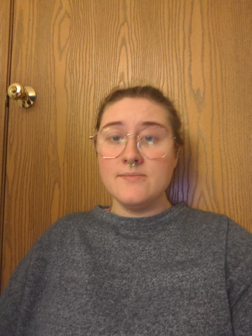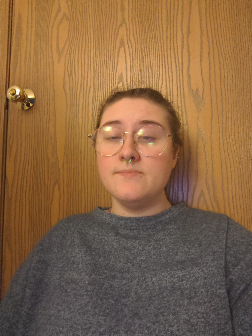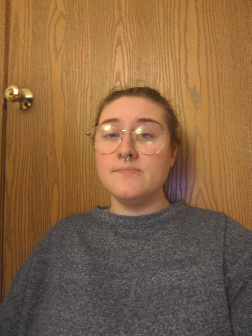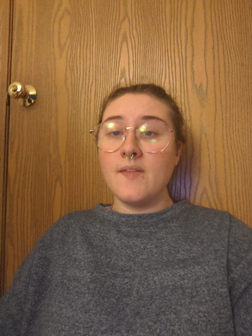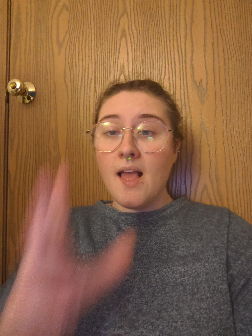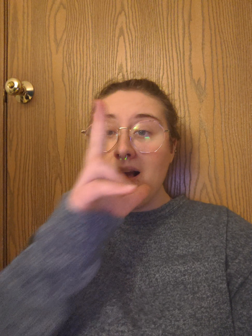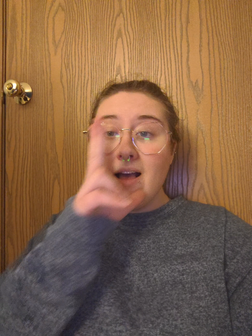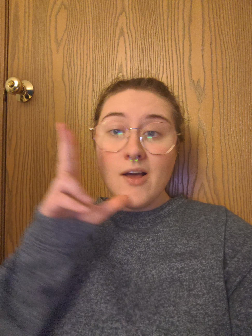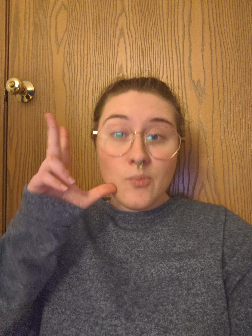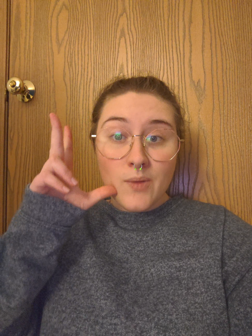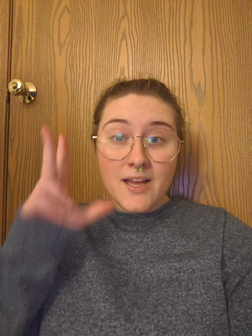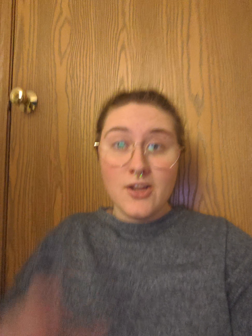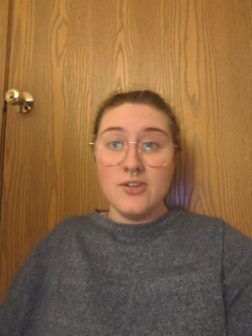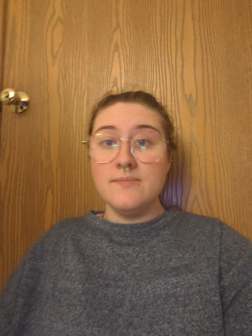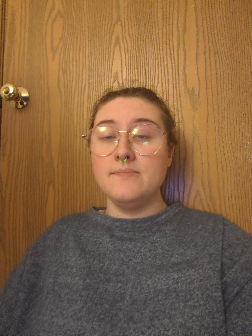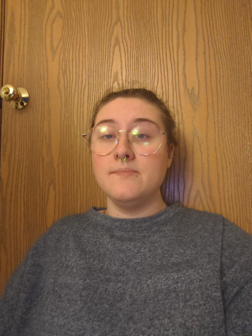underwear